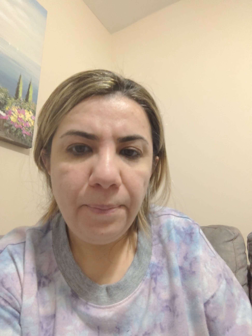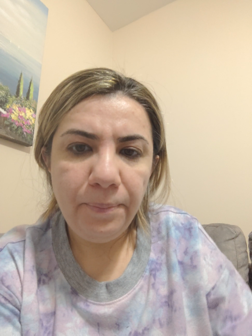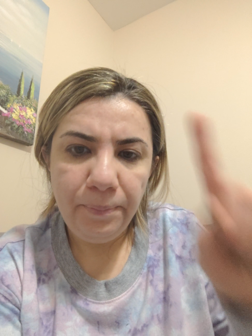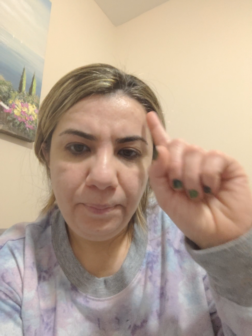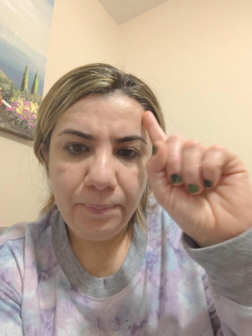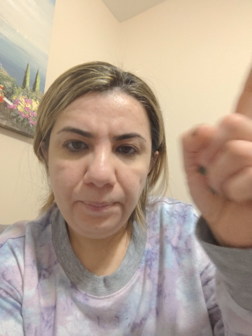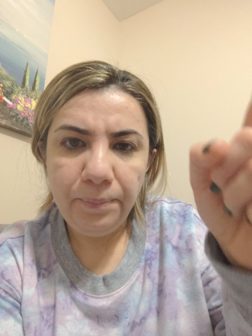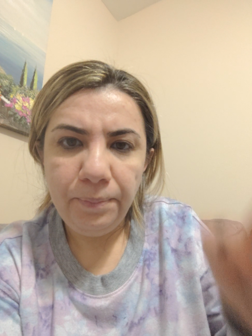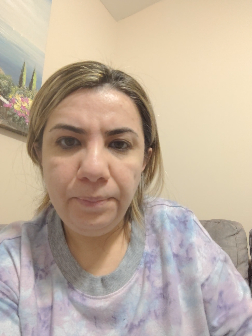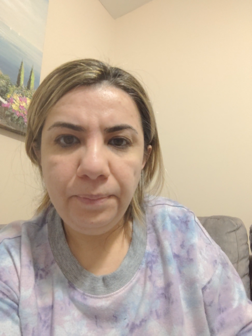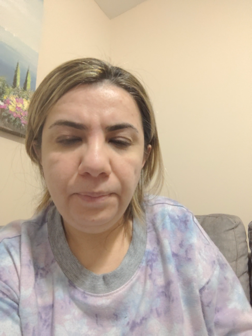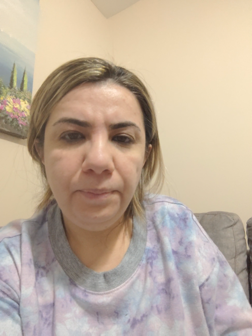penny